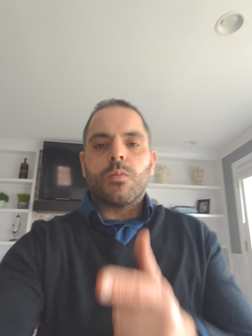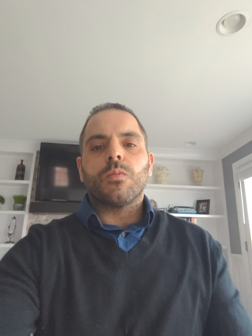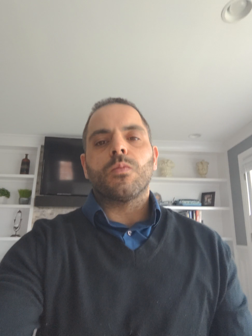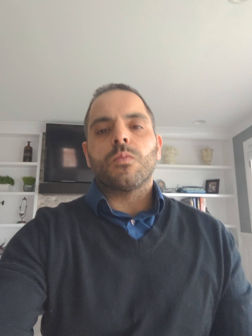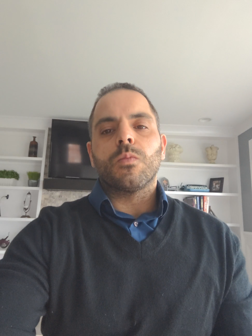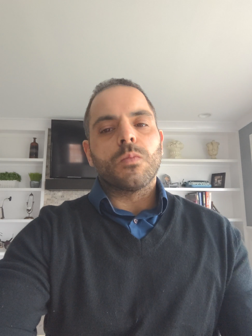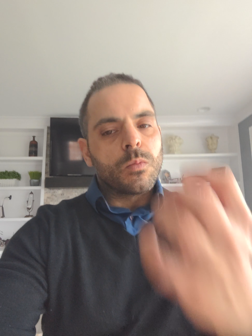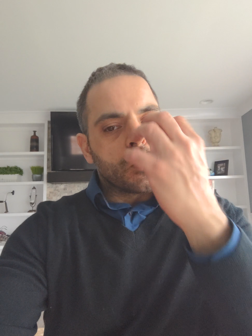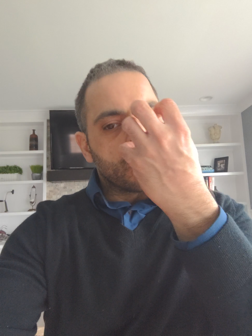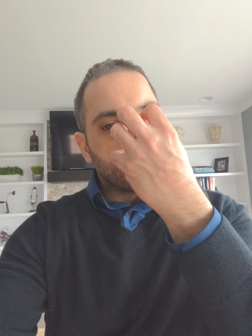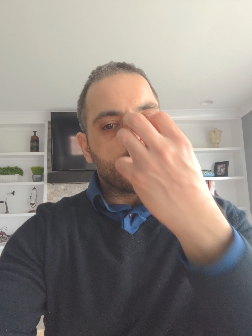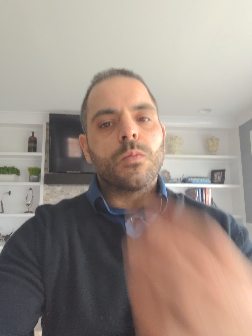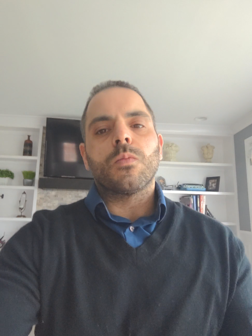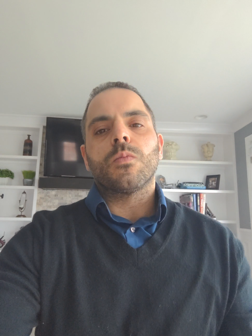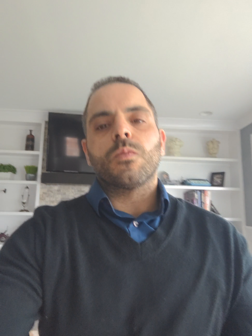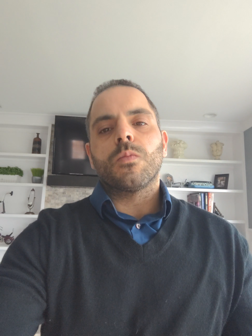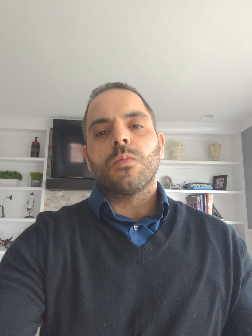clown